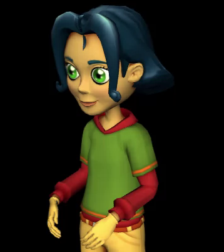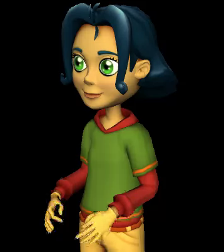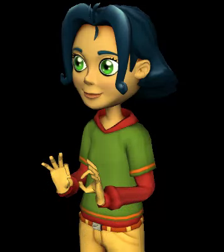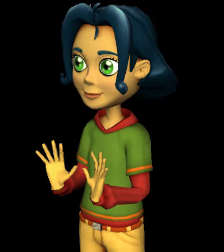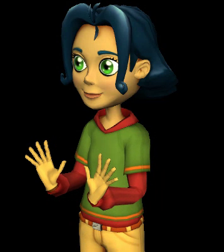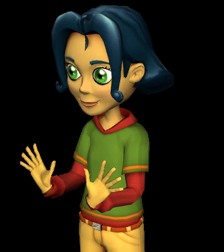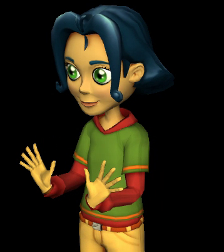وقت